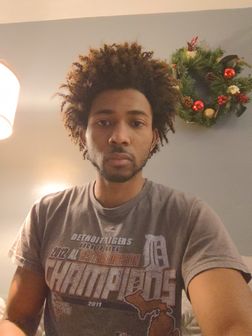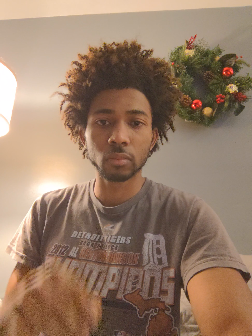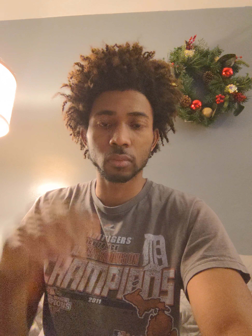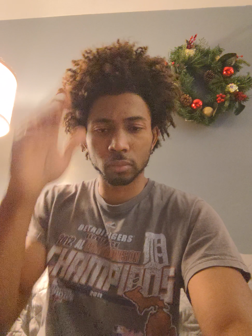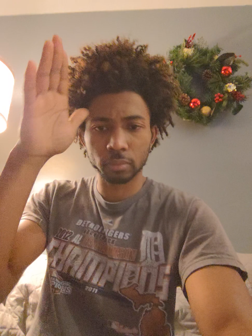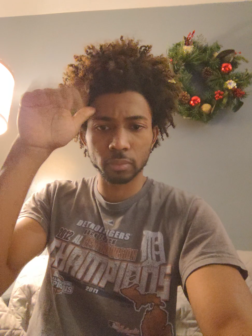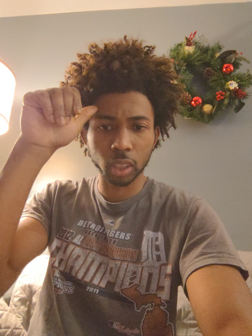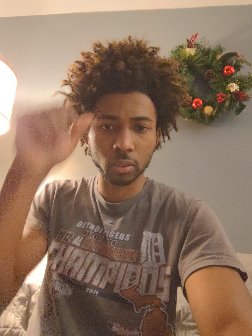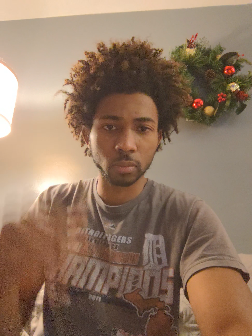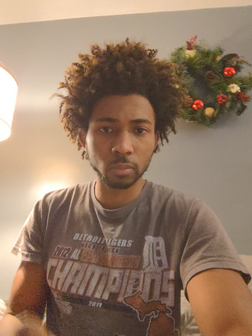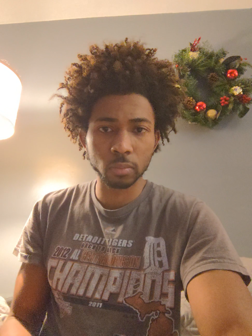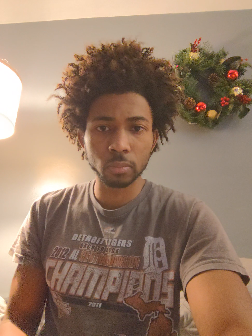donkey